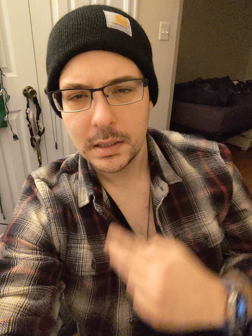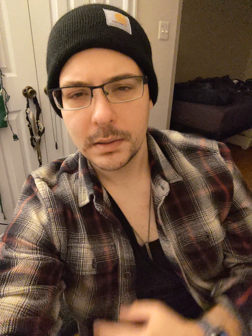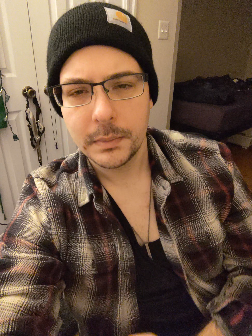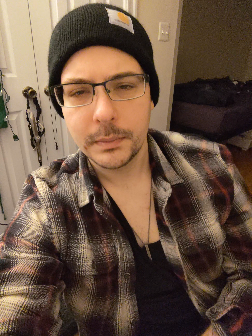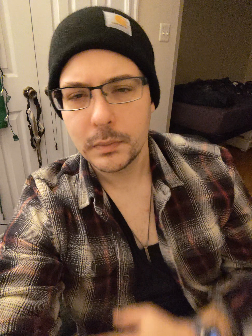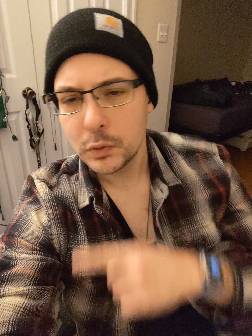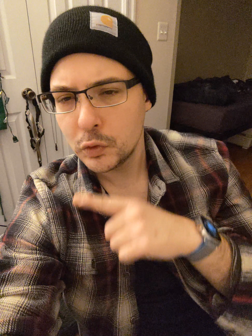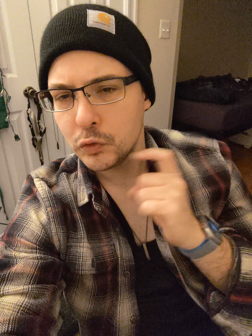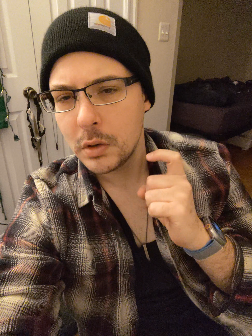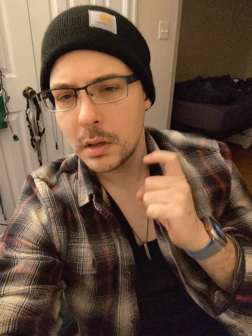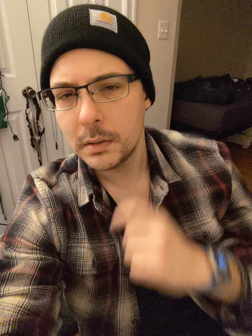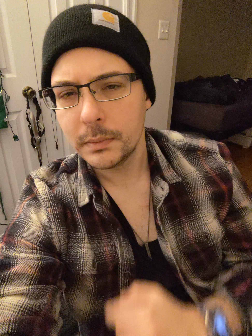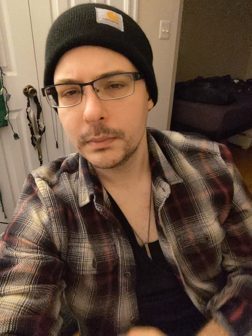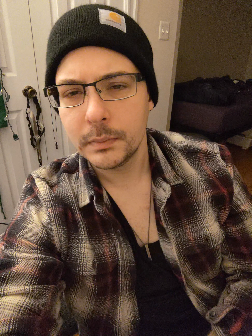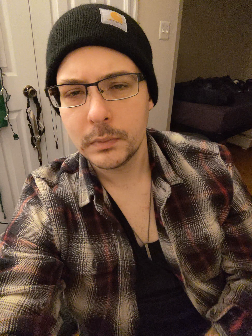dry